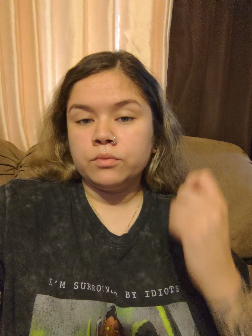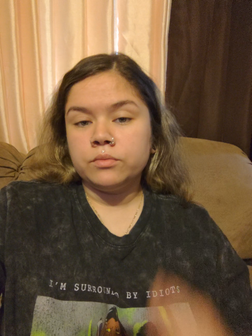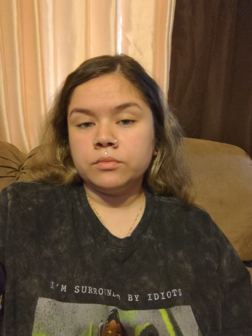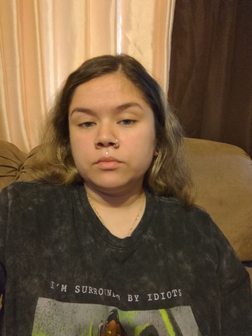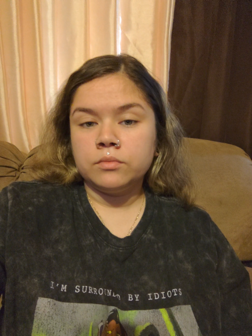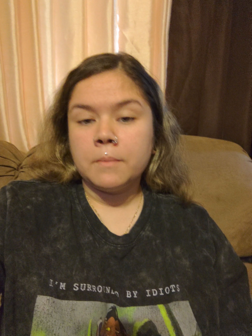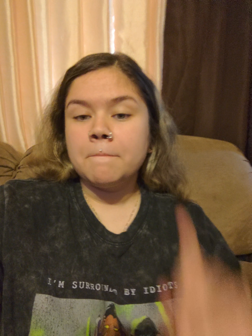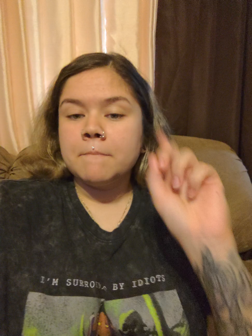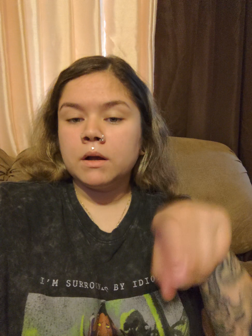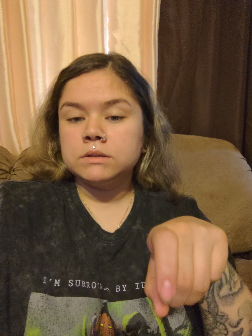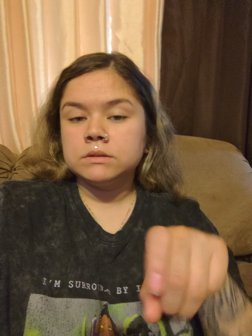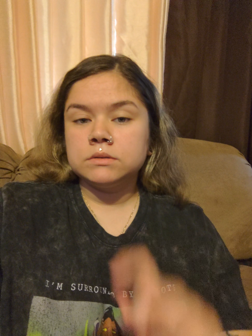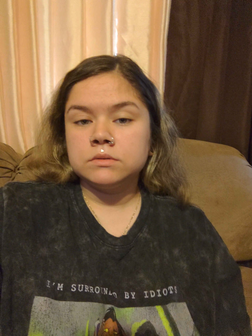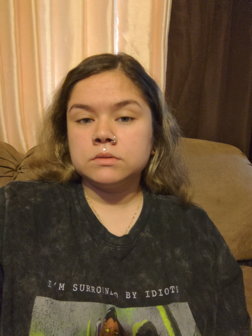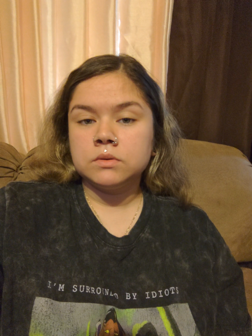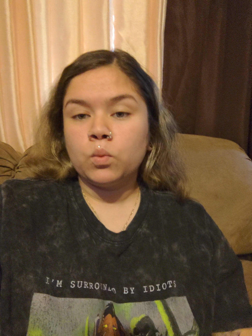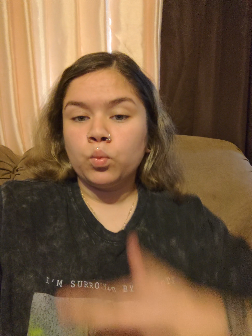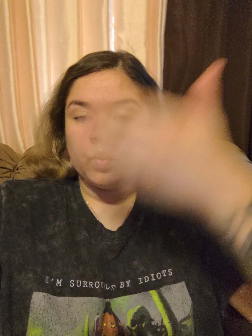must